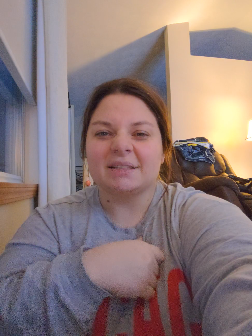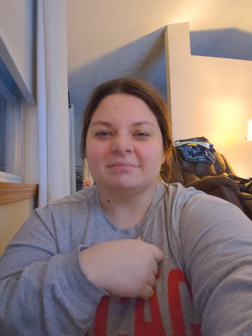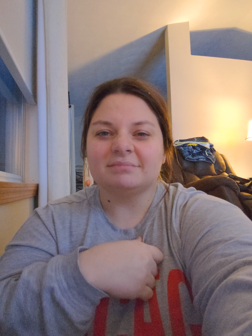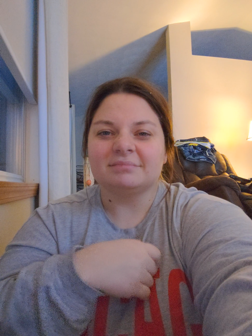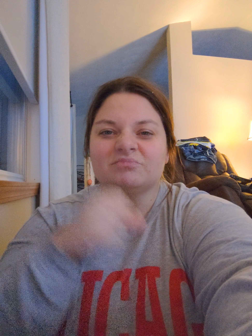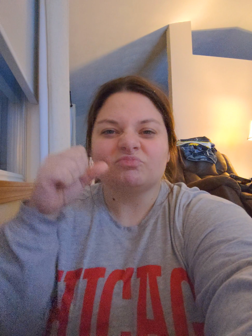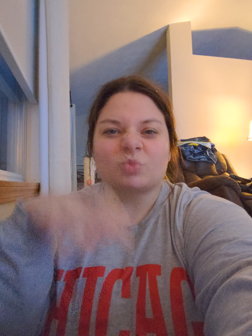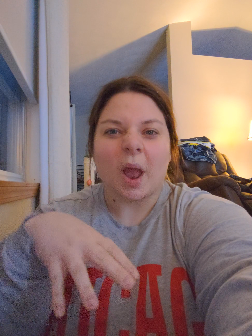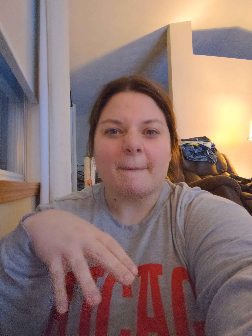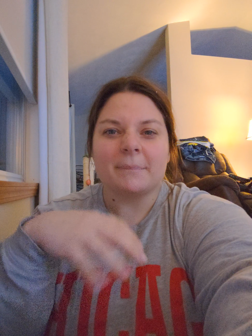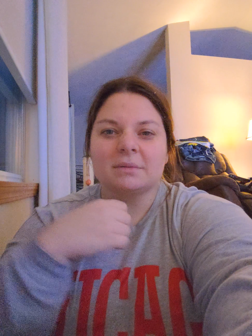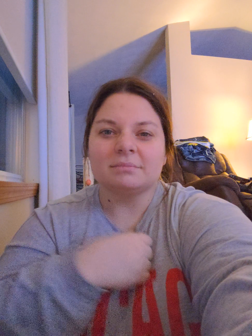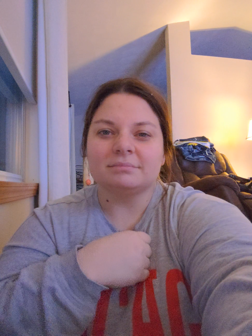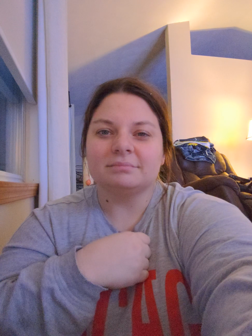drop